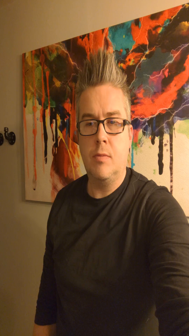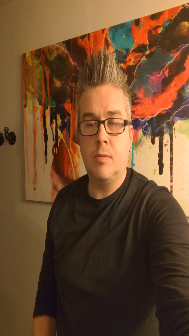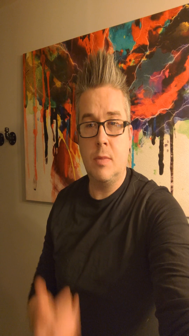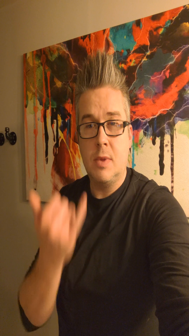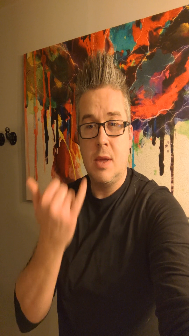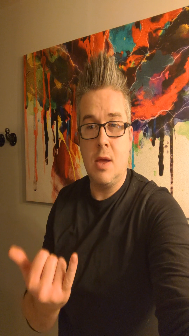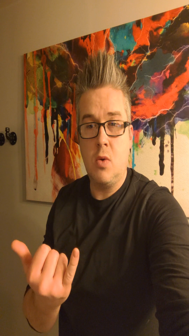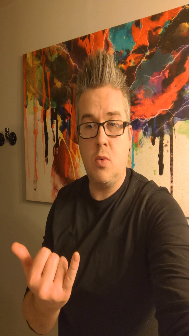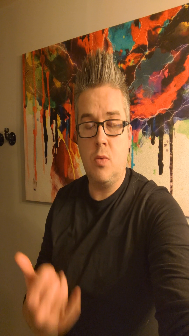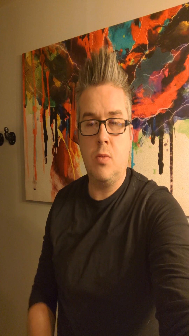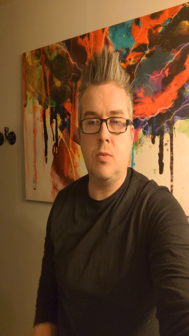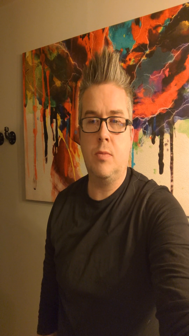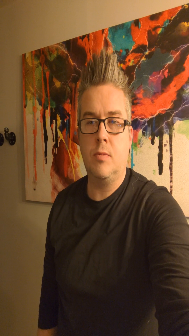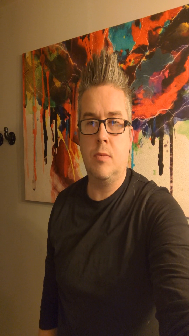now